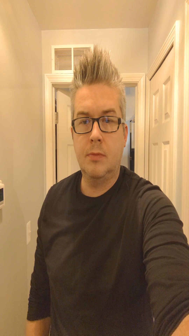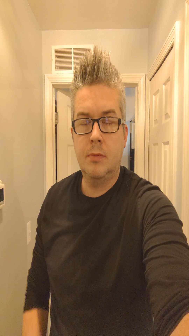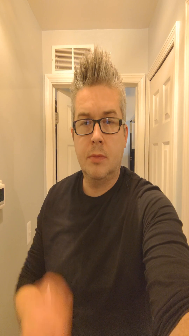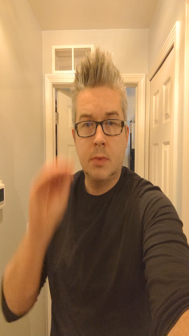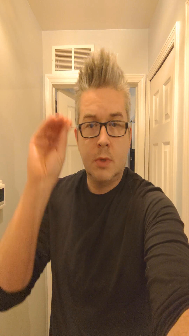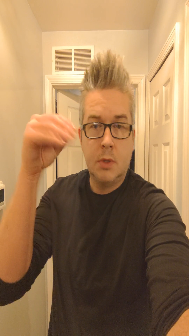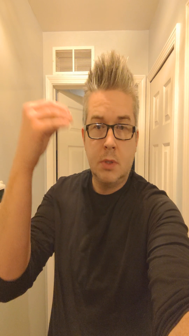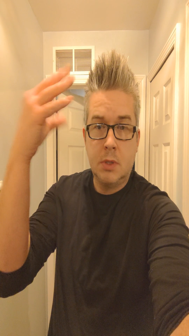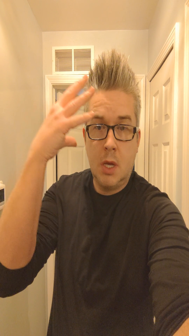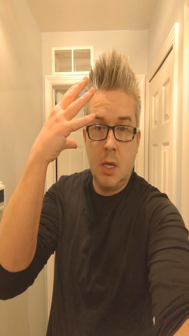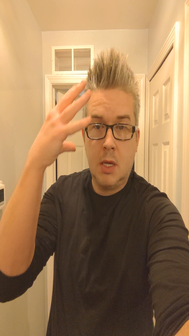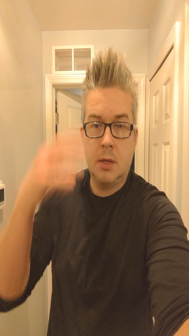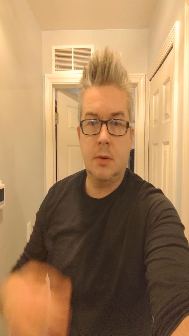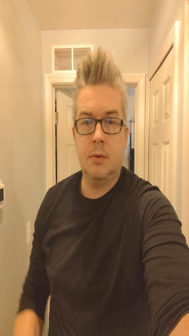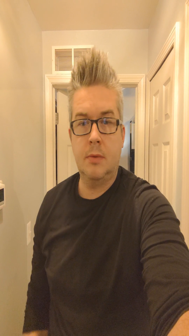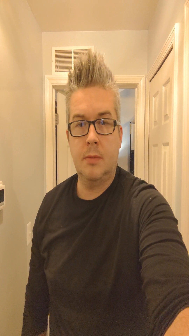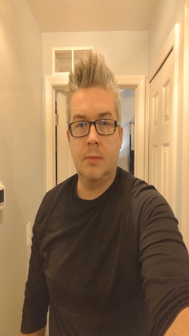sun